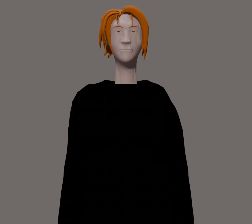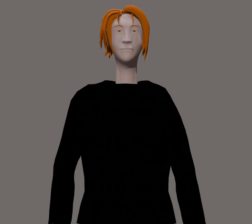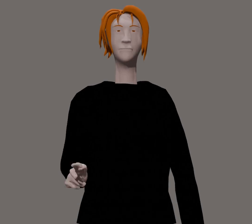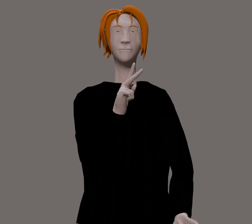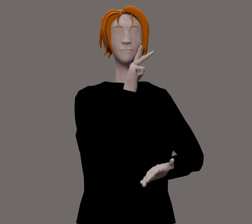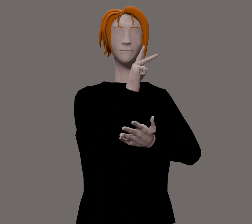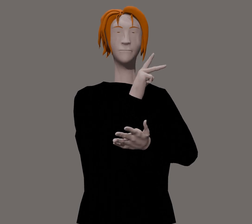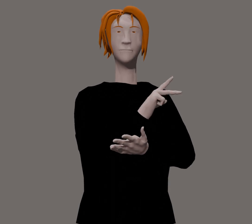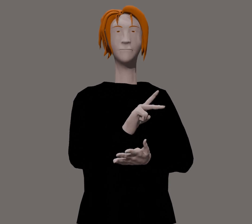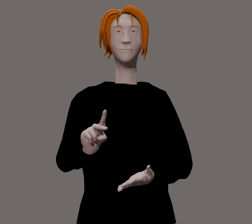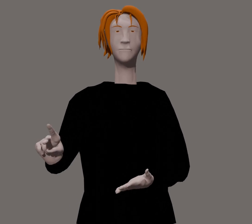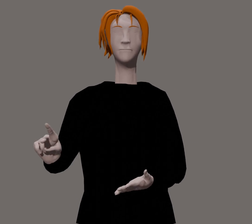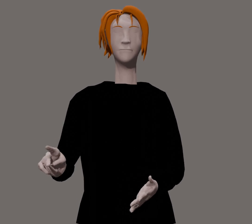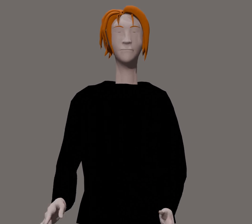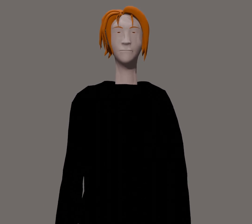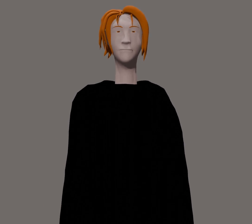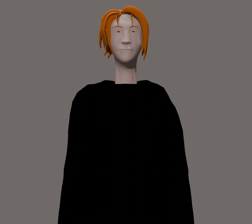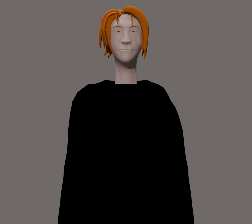Clerk